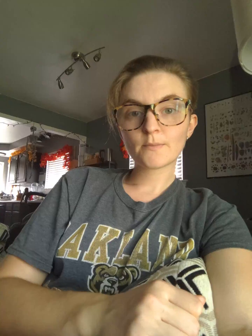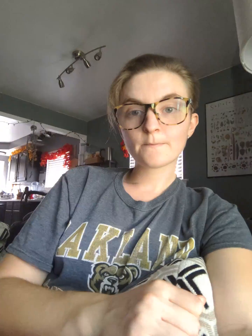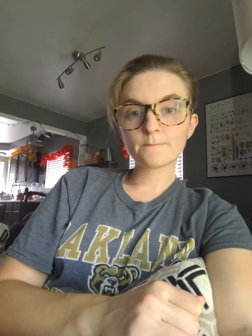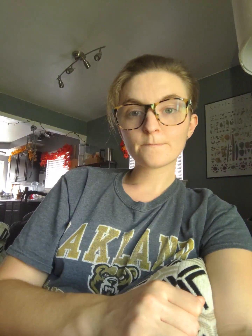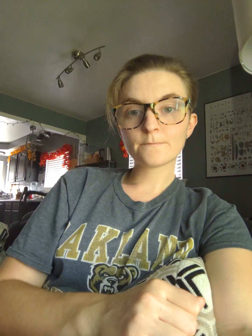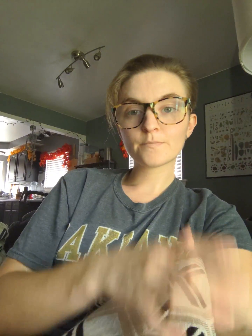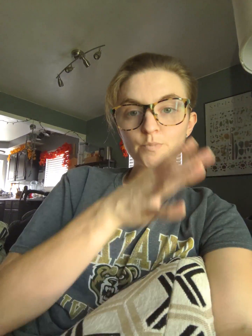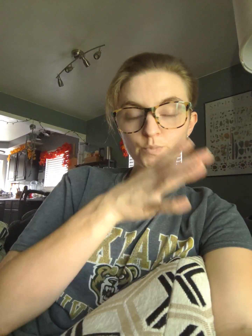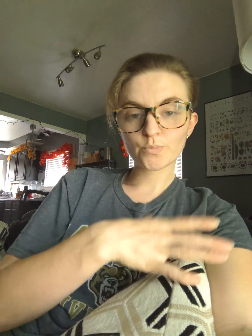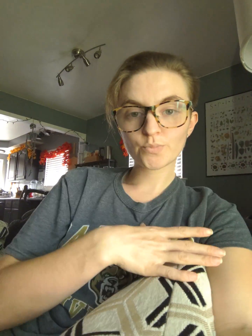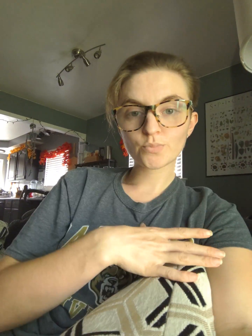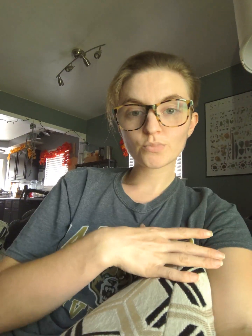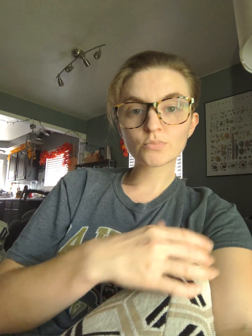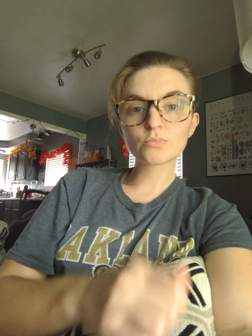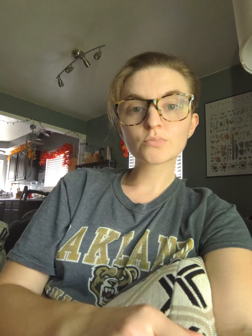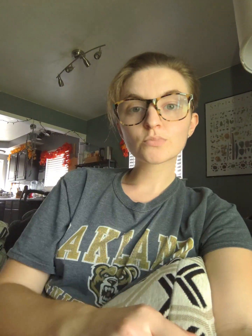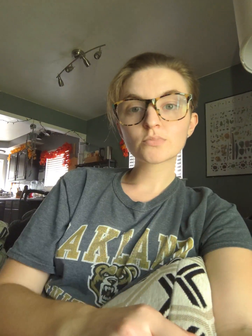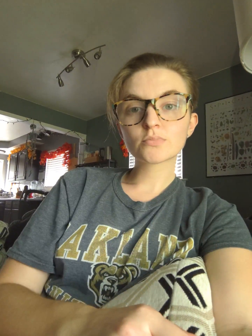lady